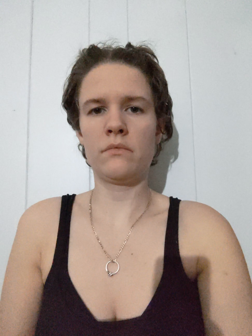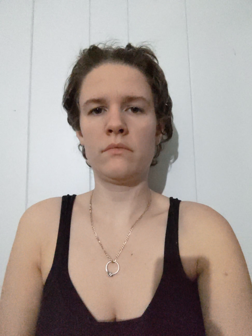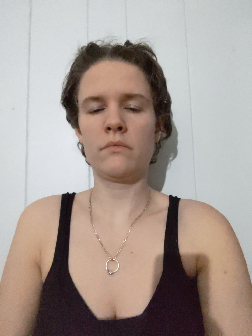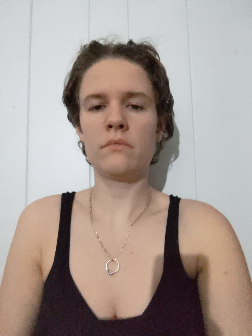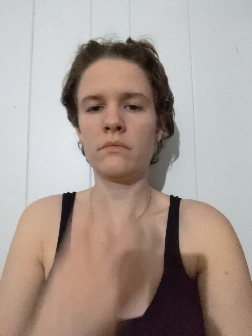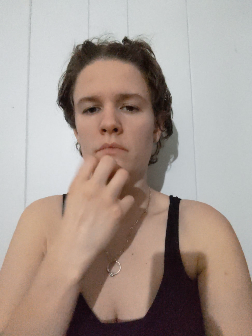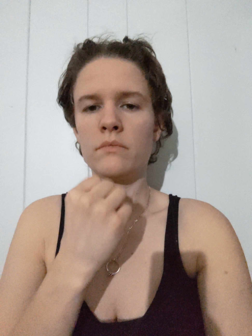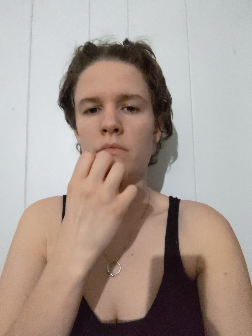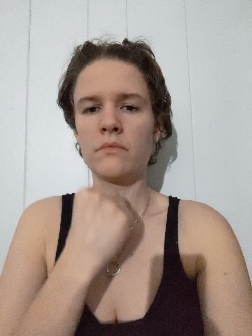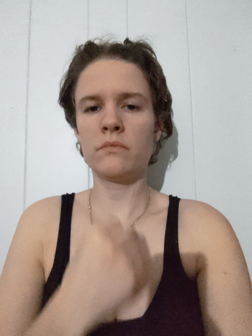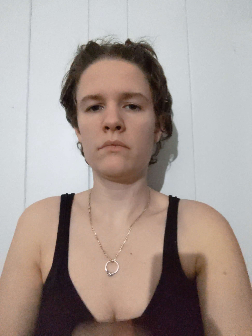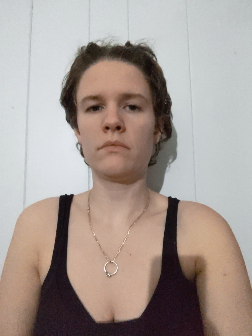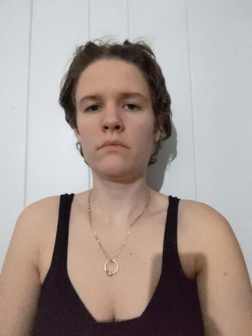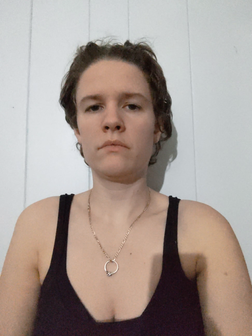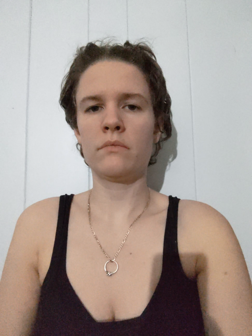underwear